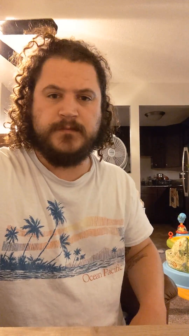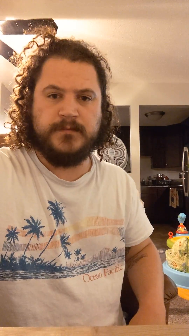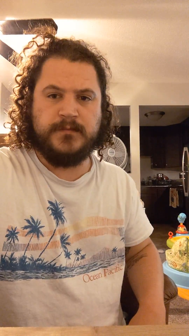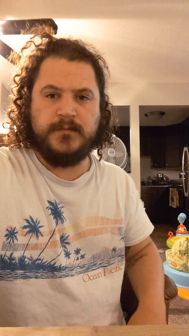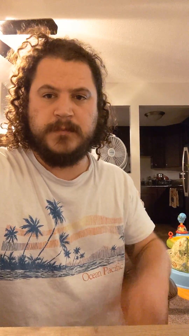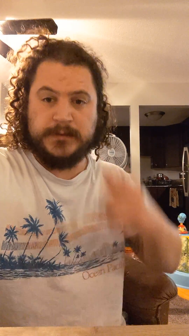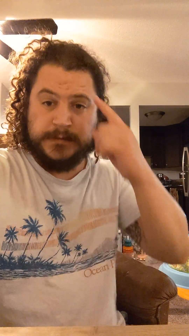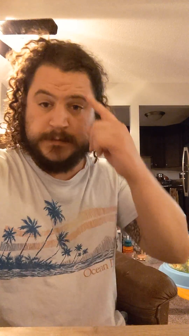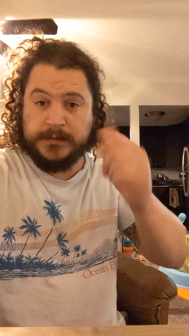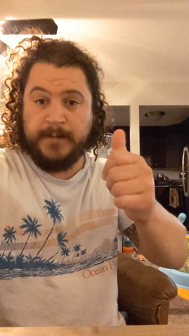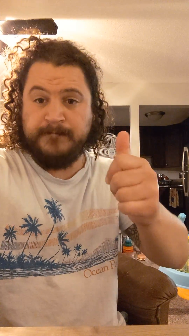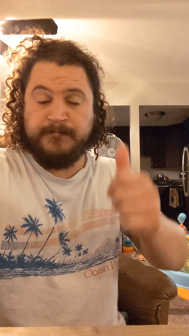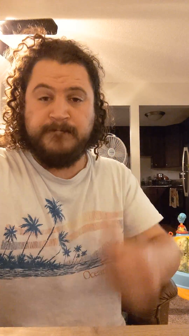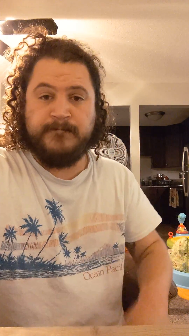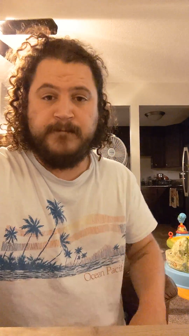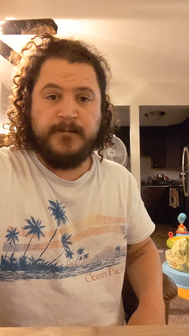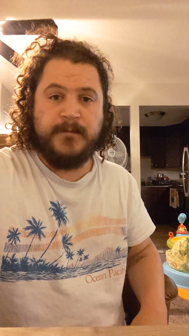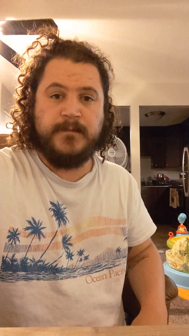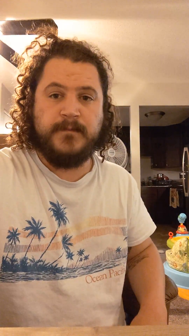dime